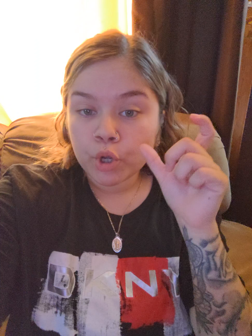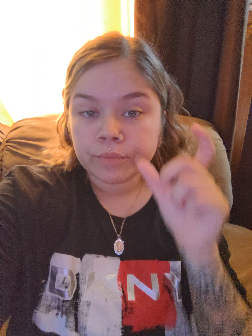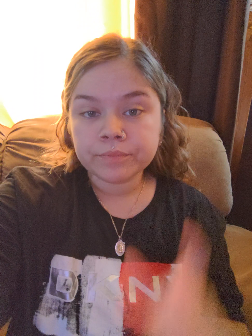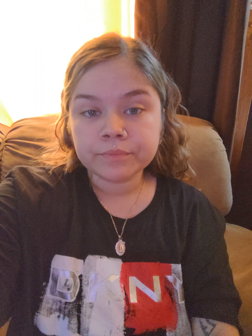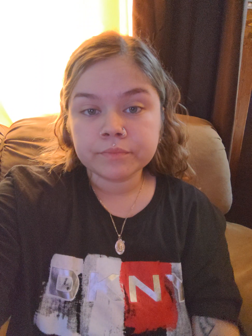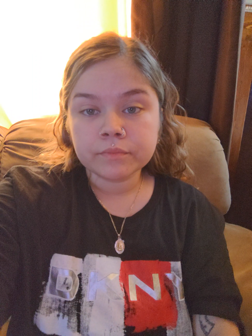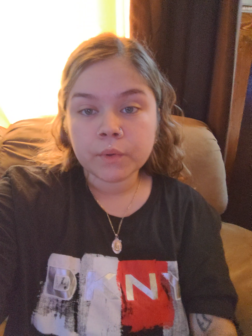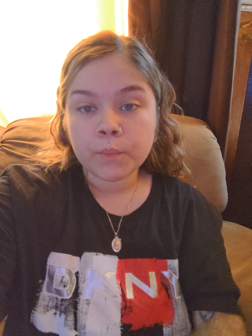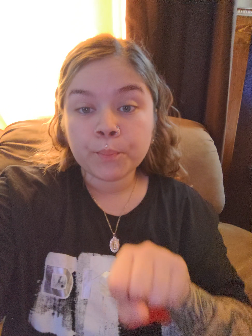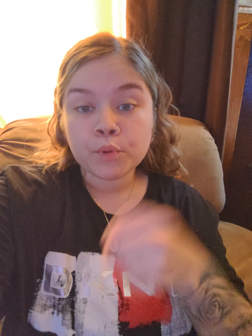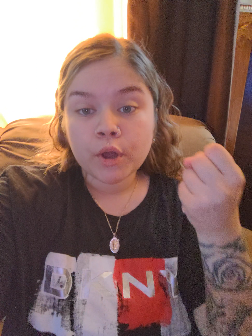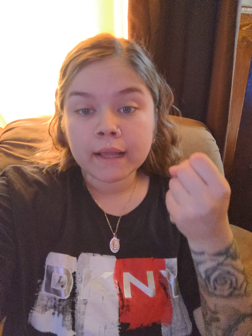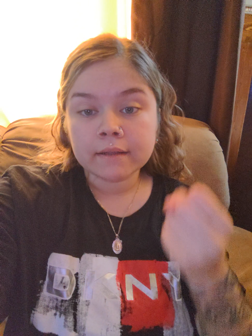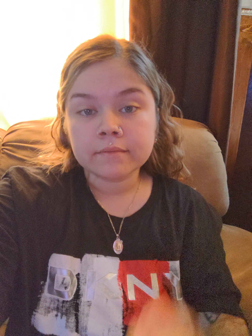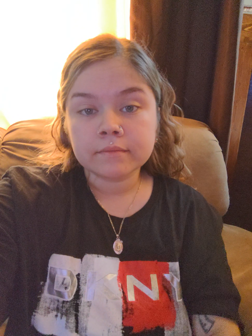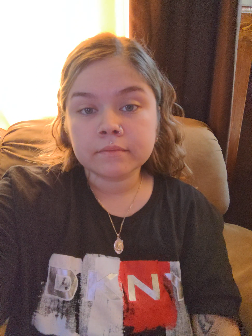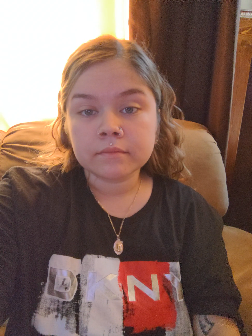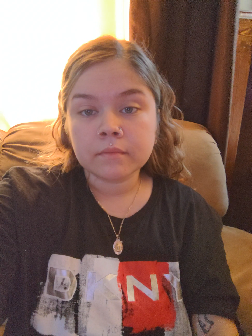break